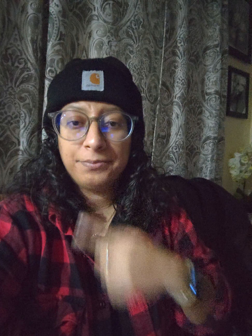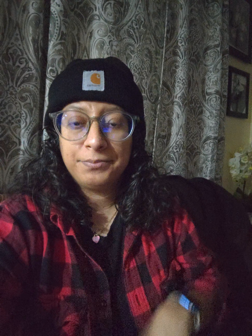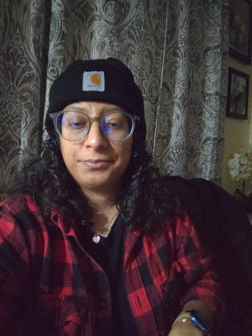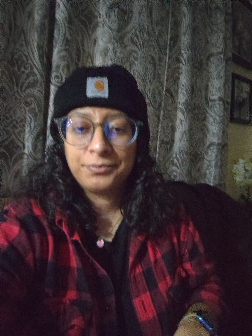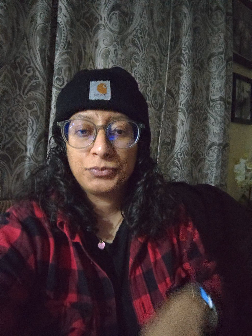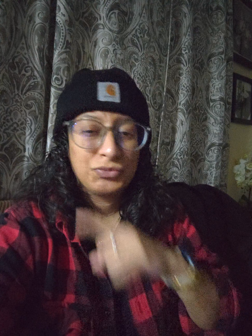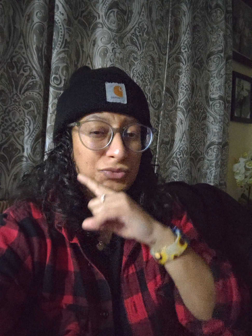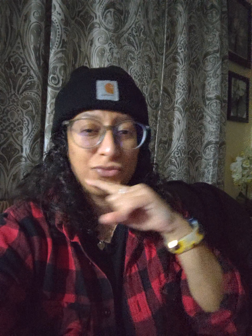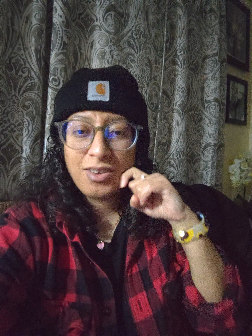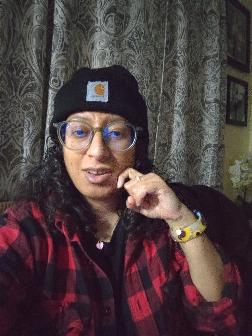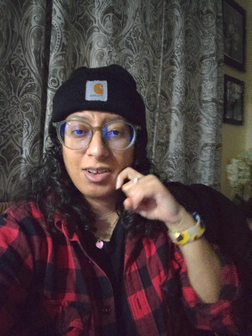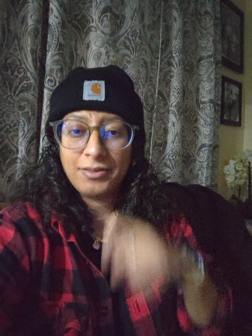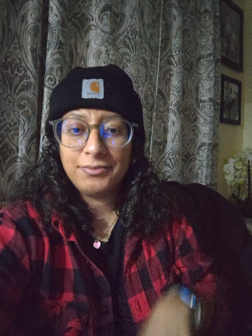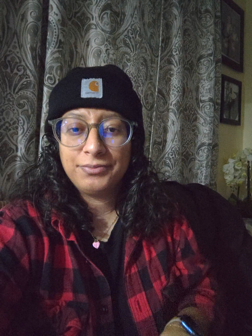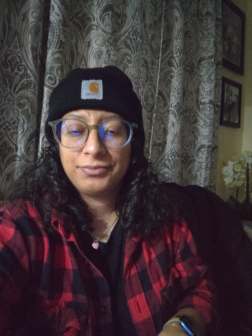dry